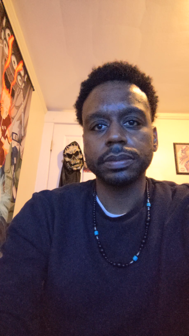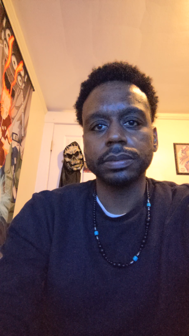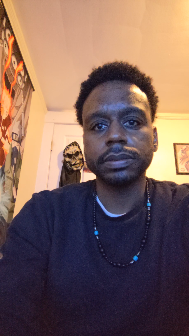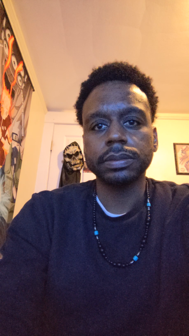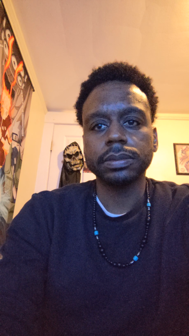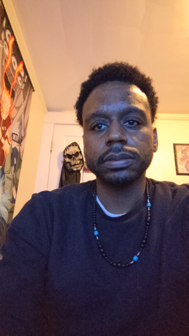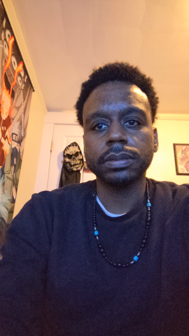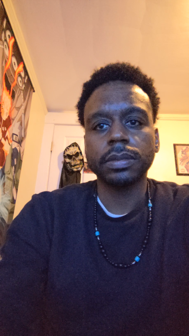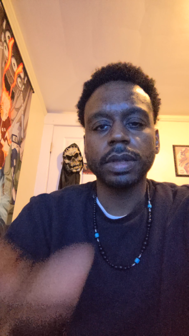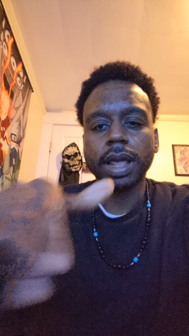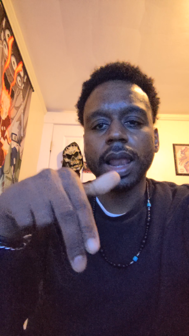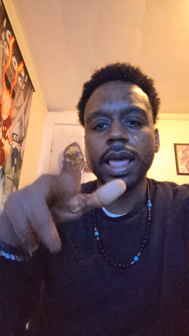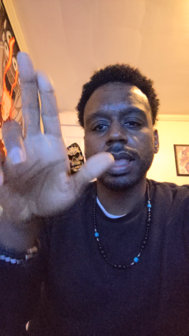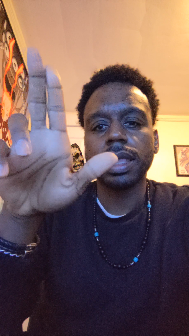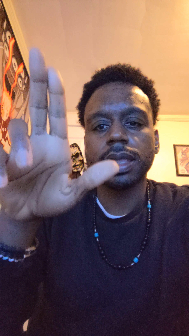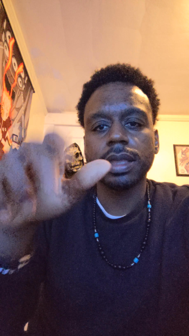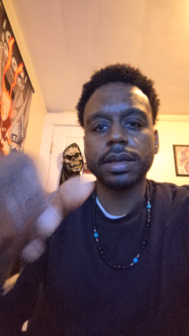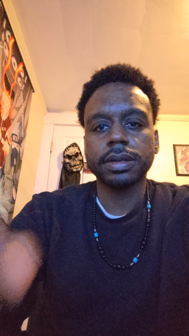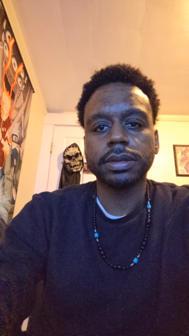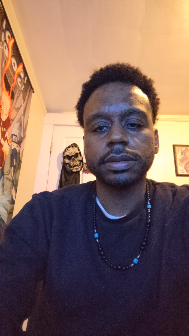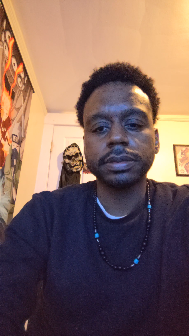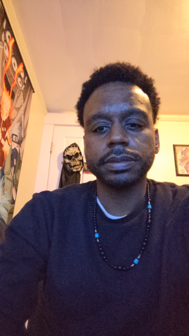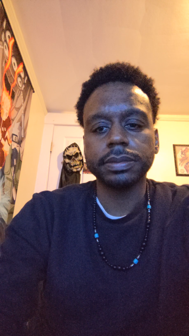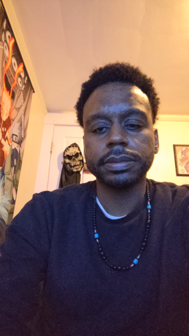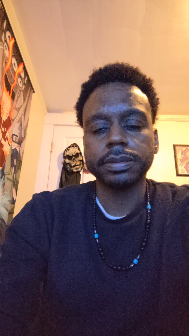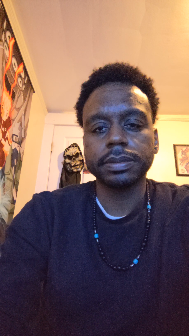lick